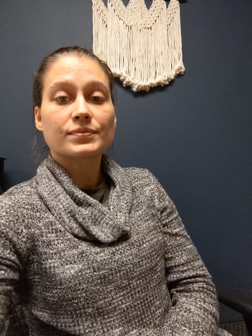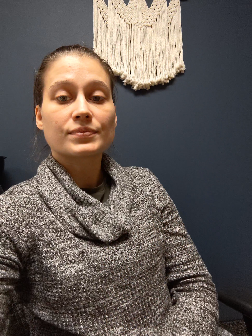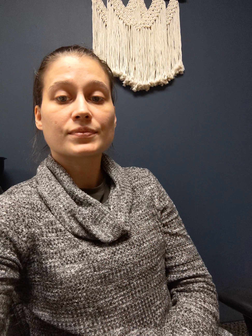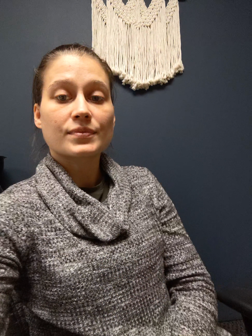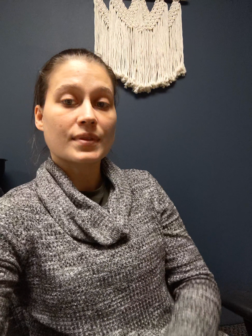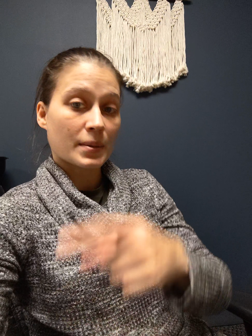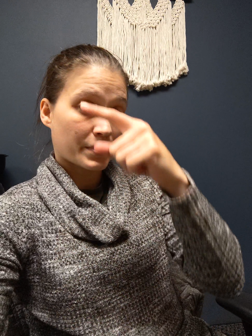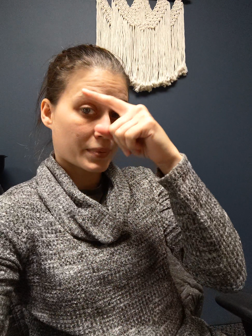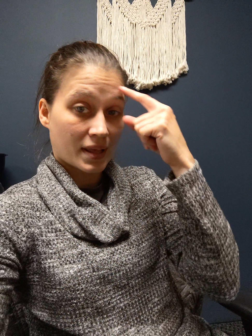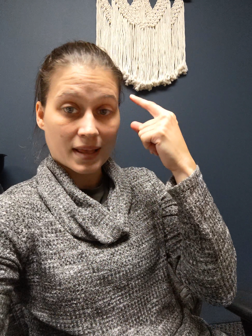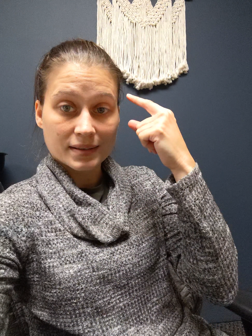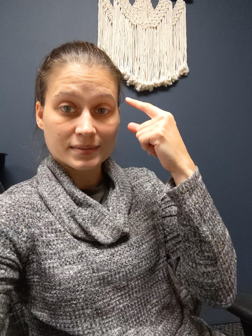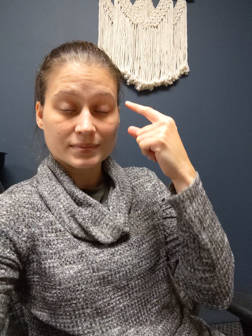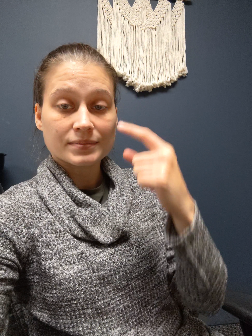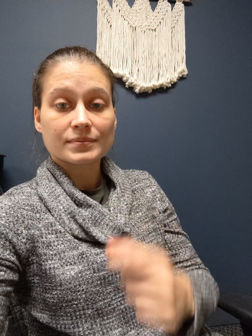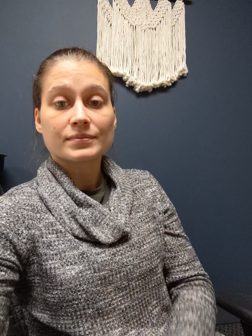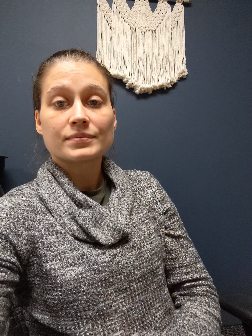black